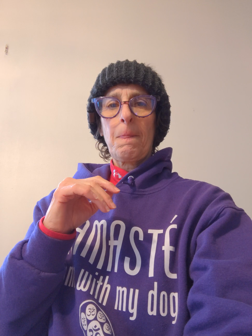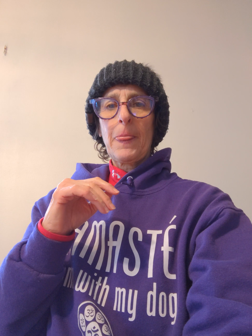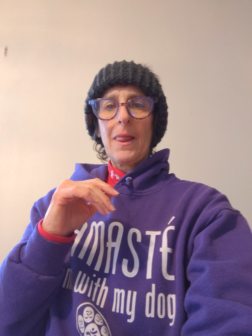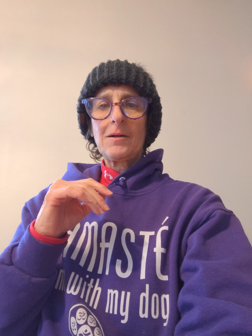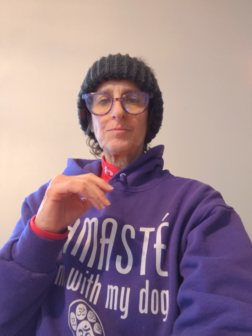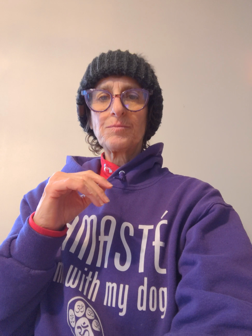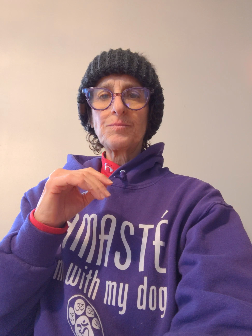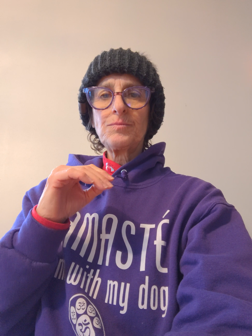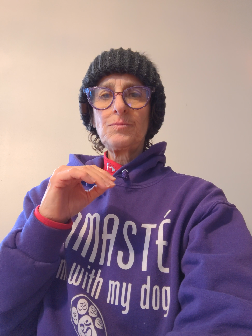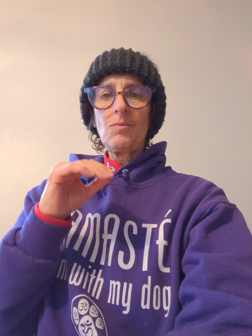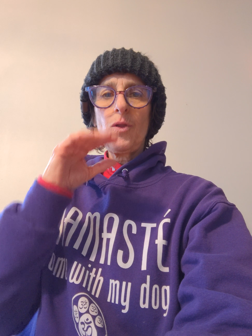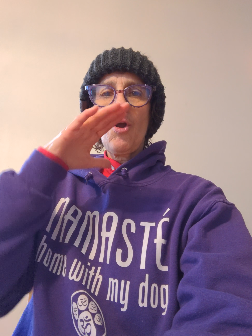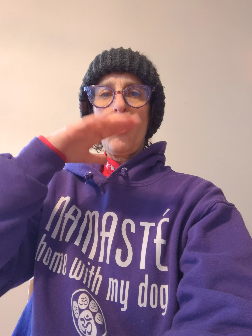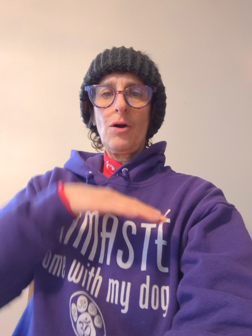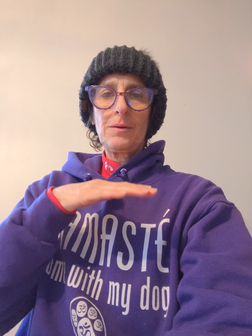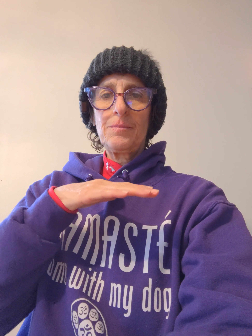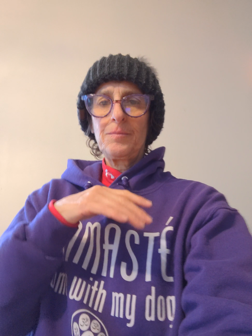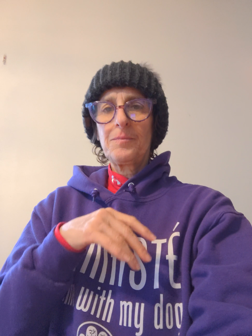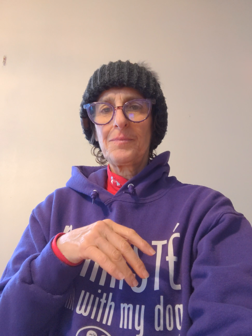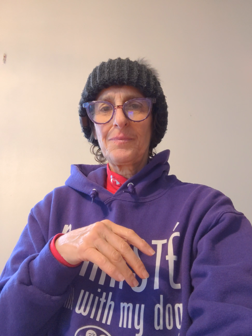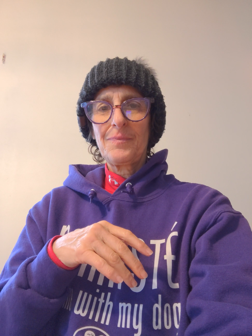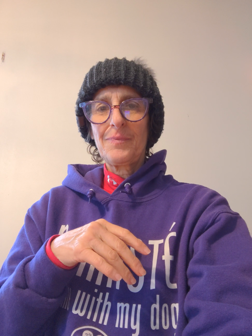on